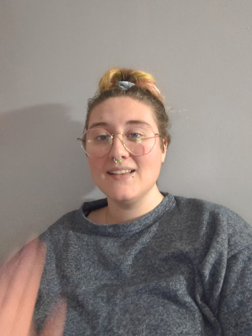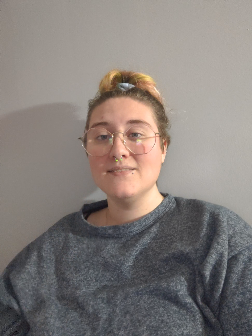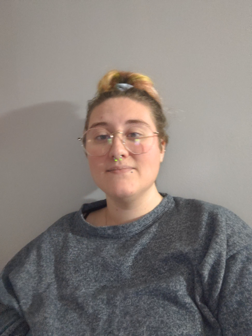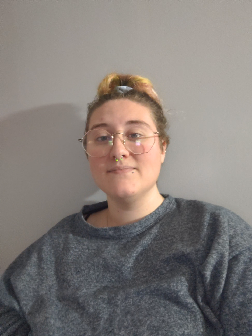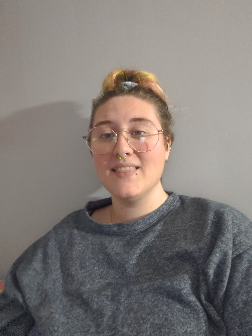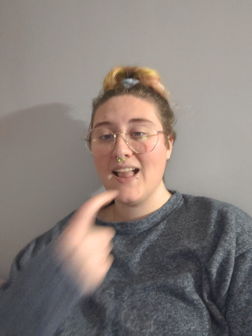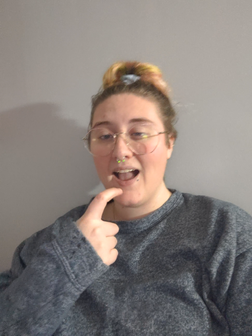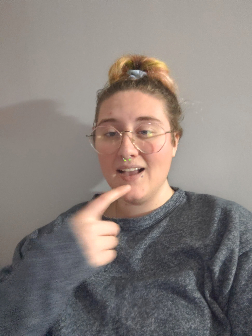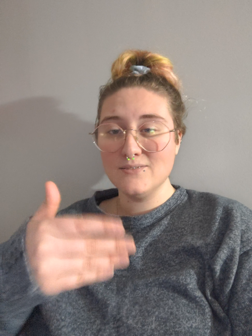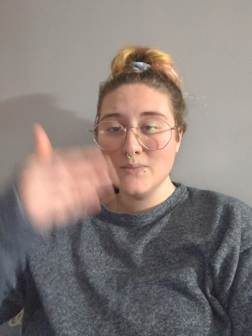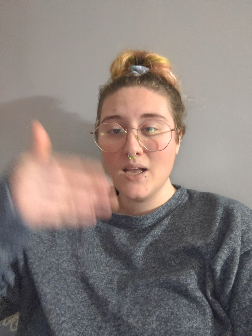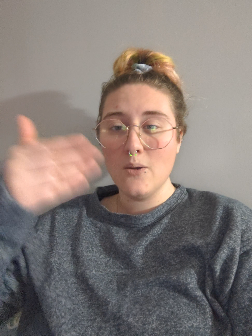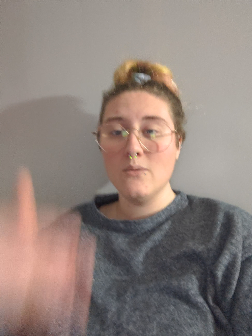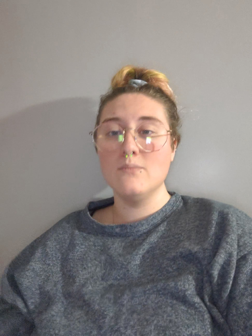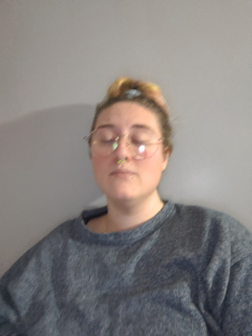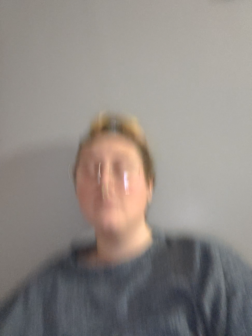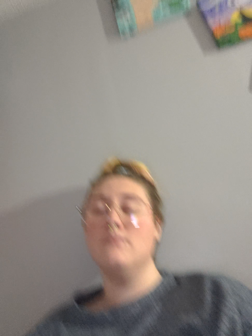window